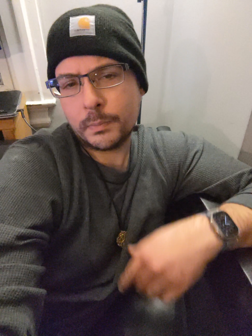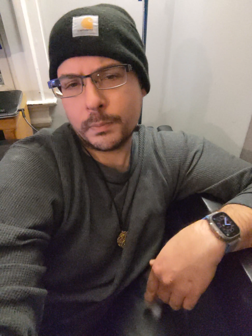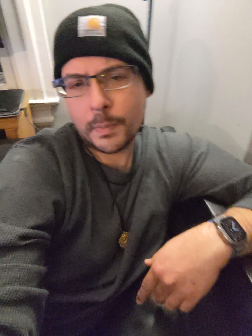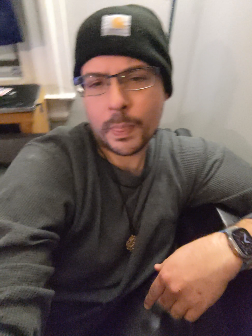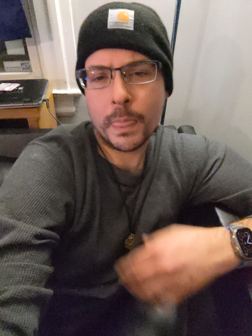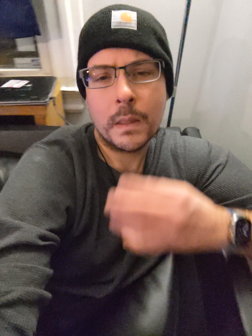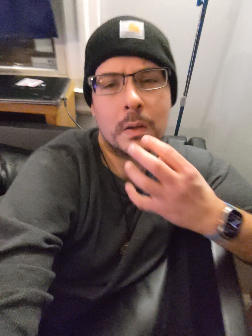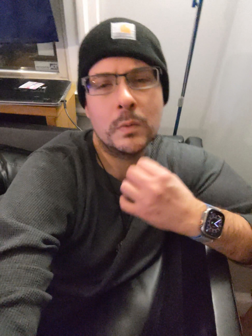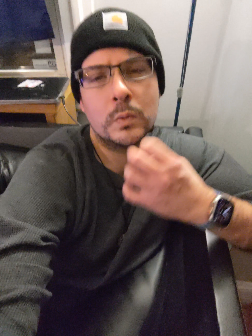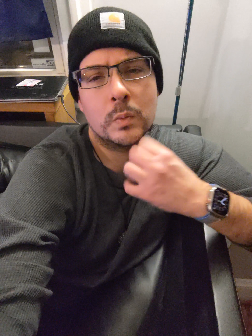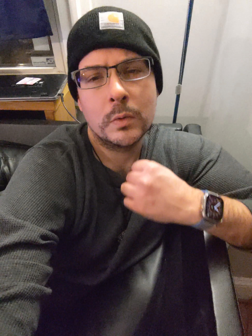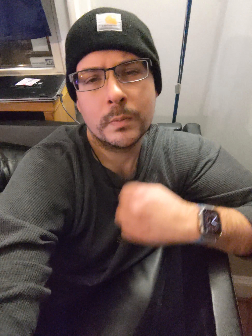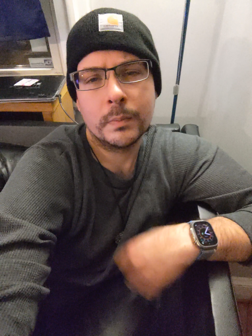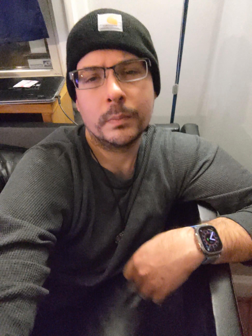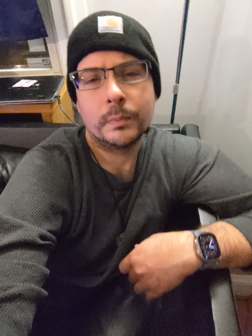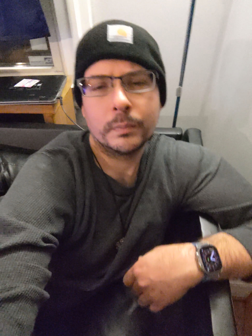underwear